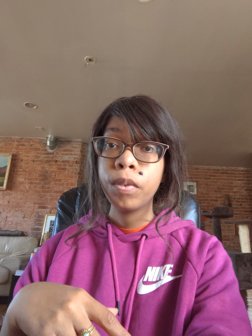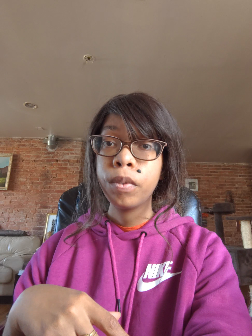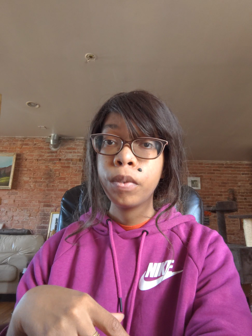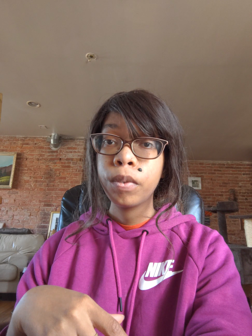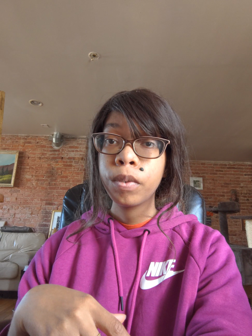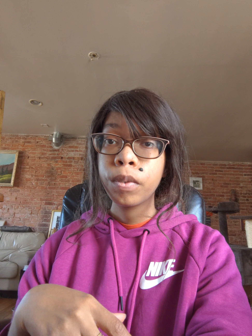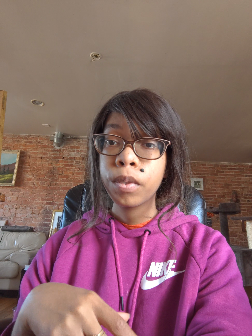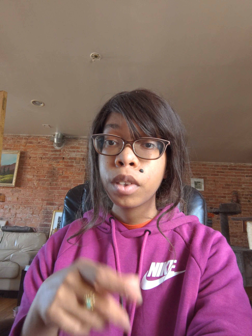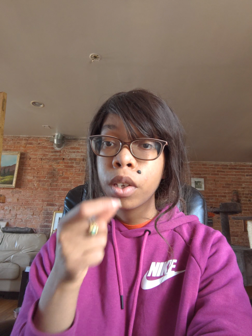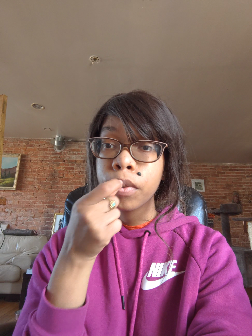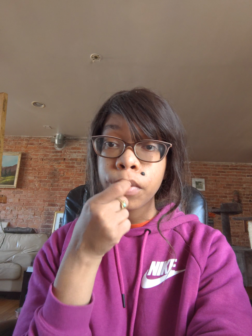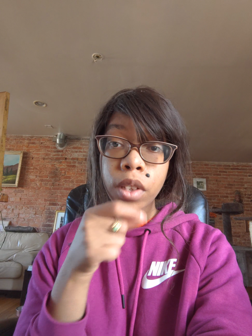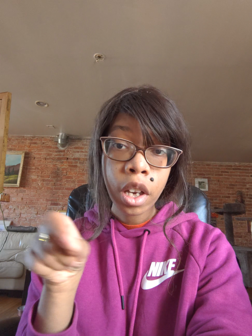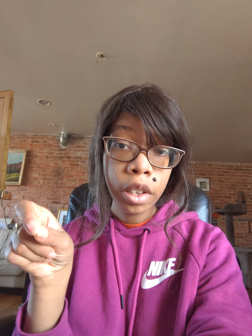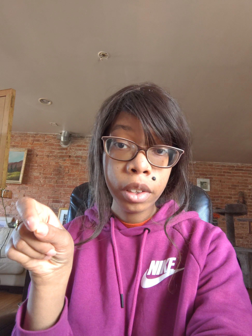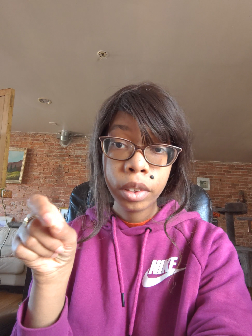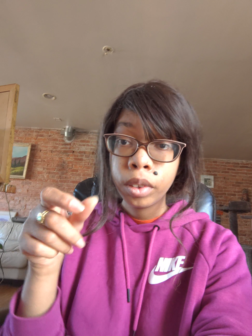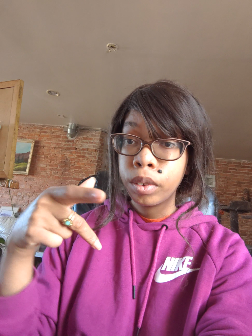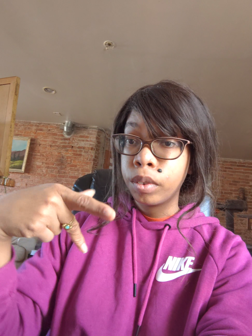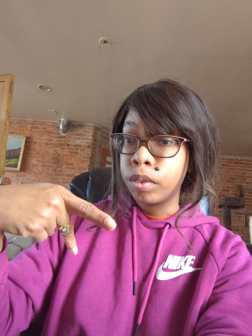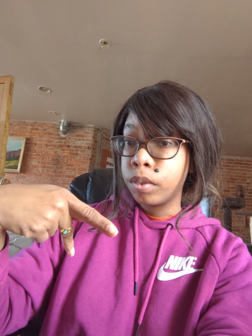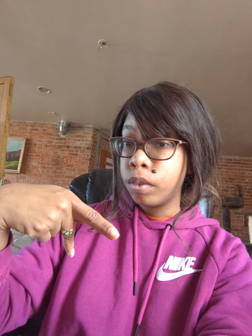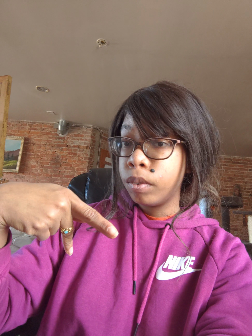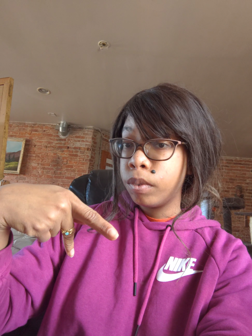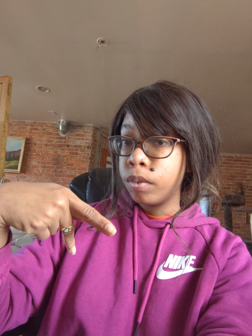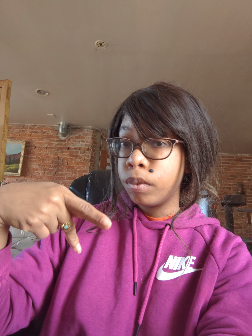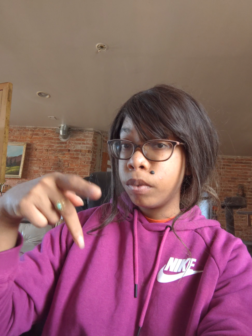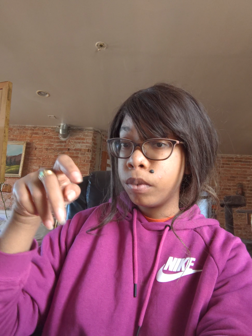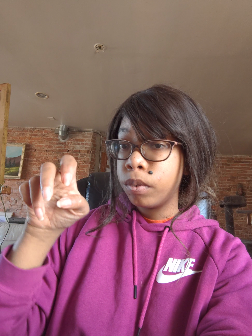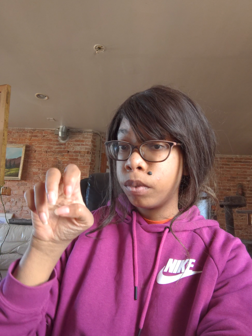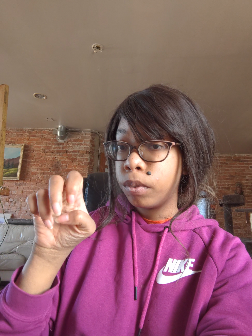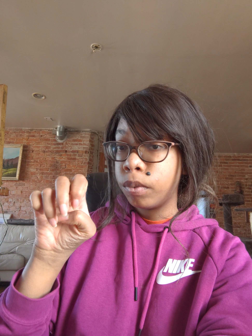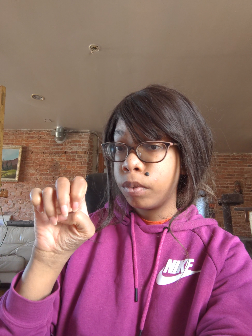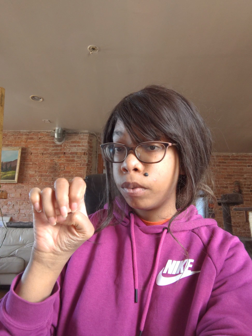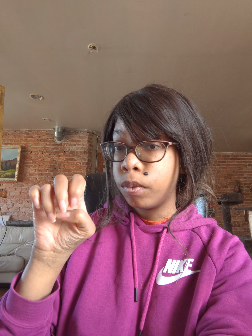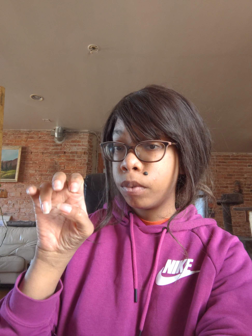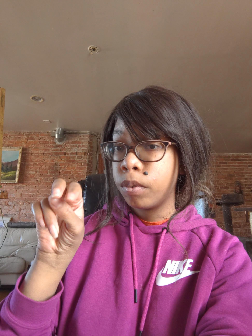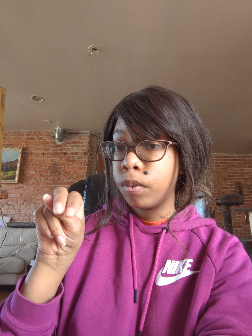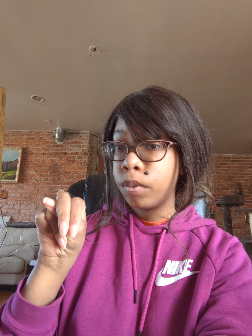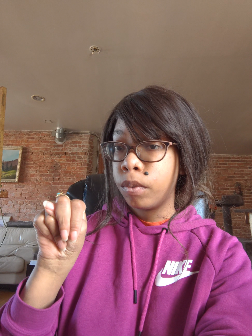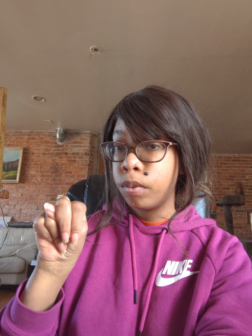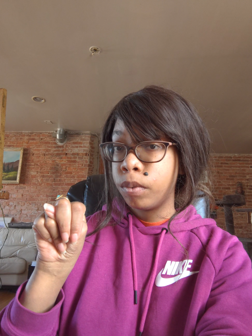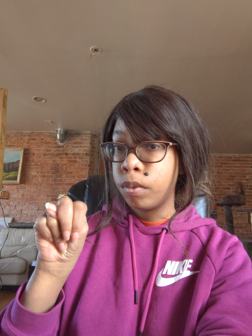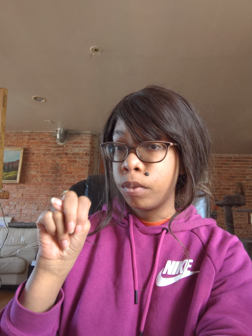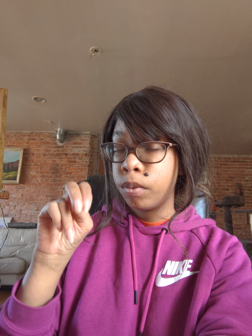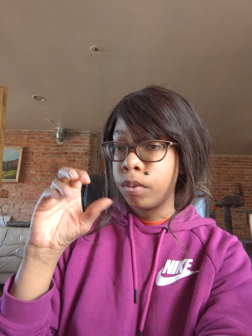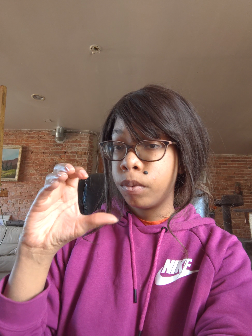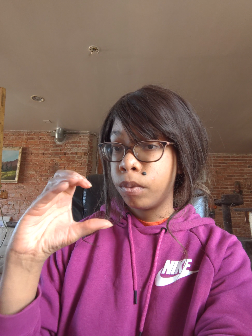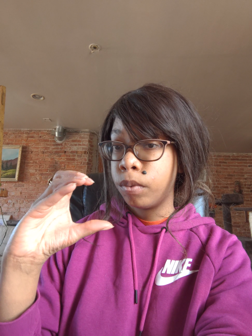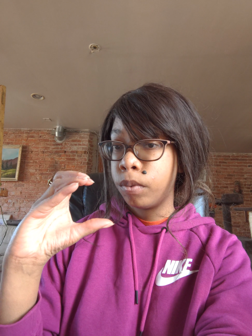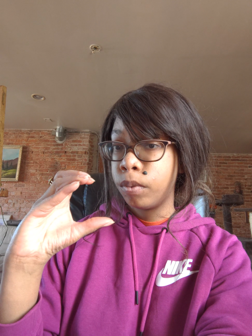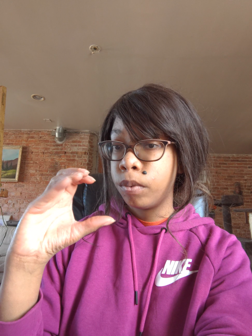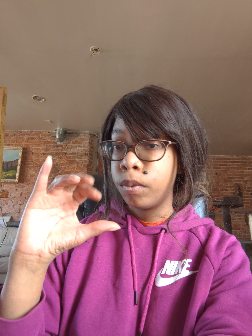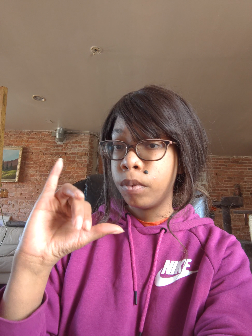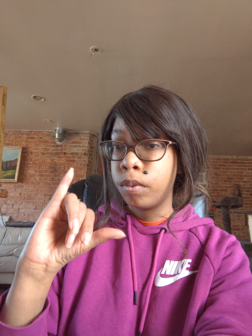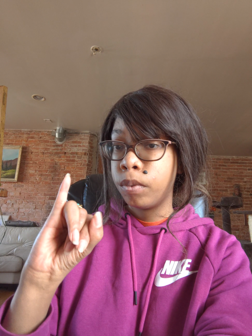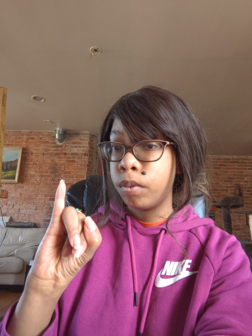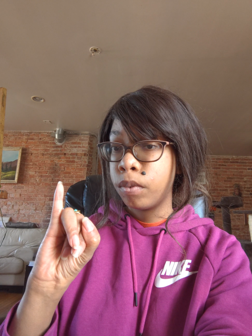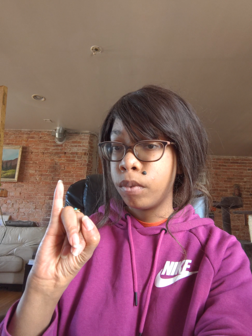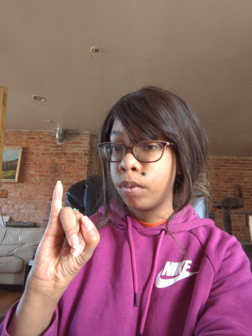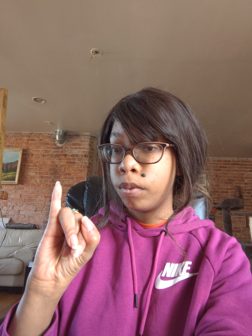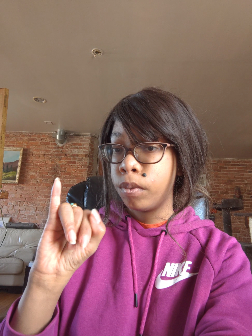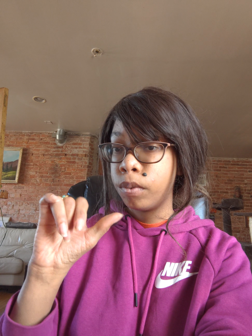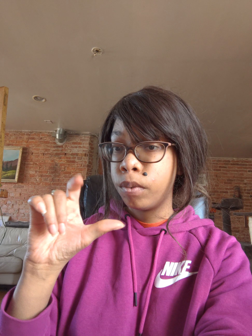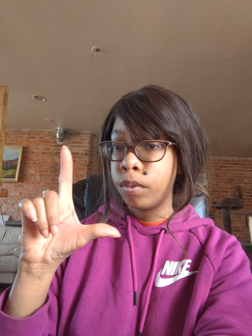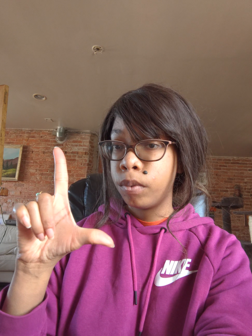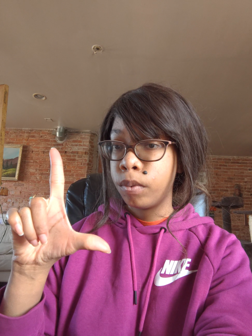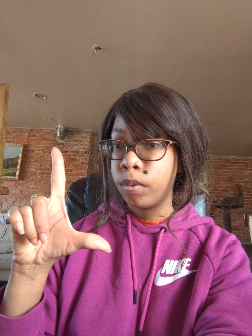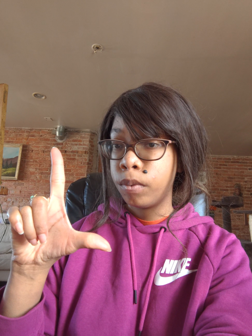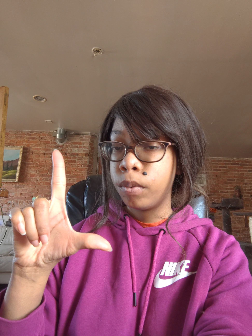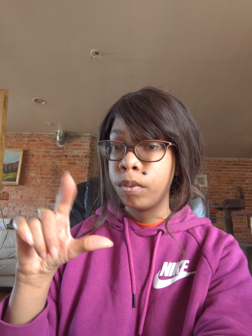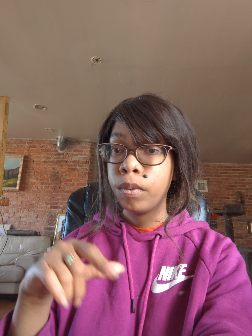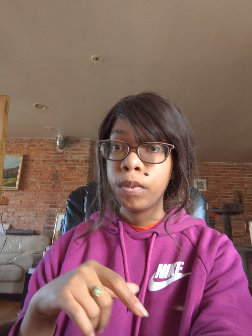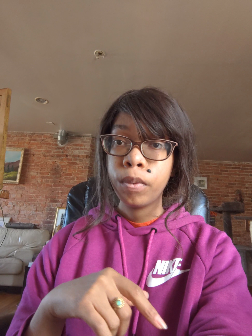pencil